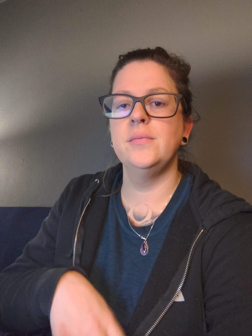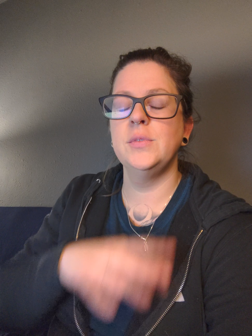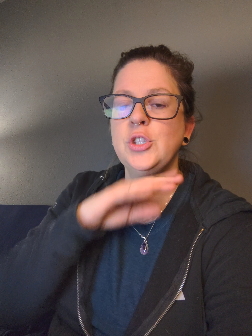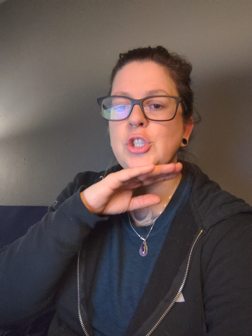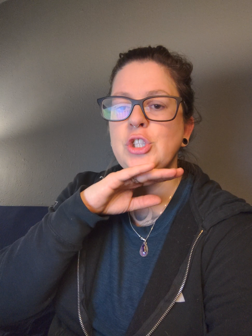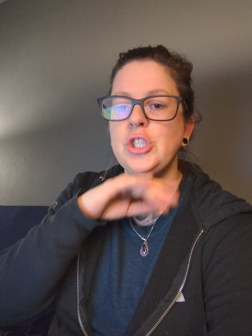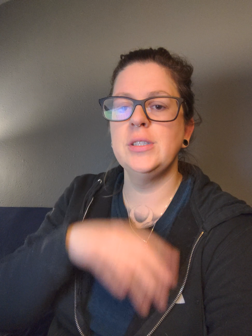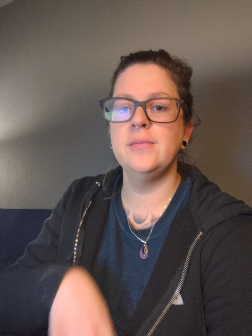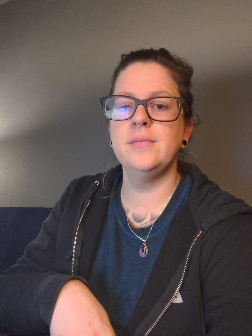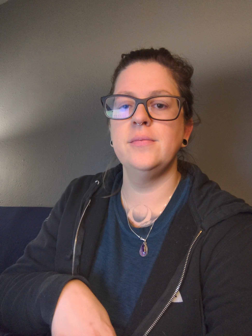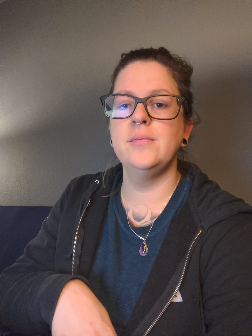dirty